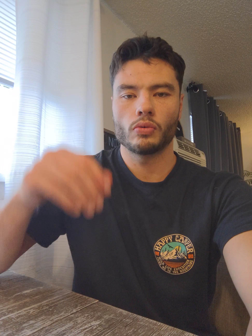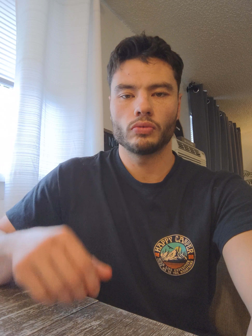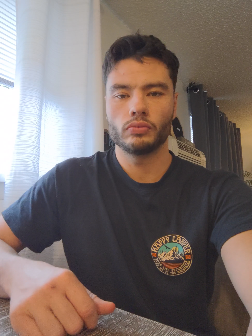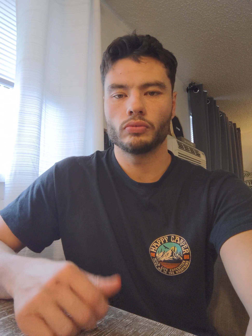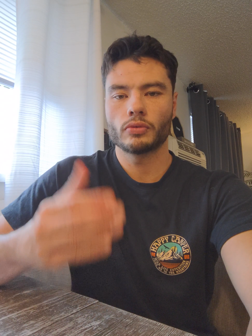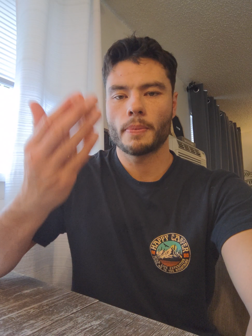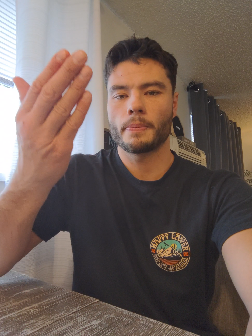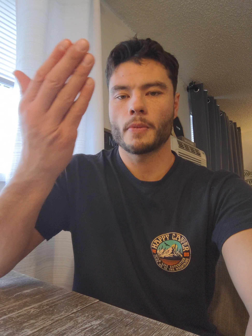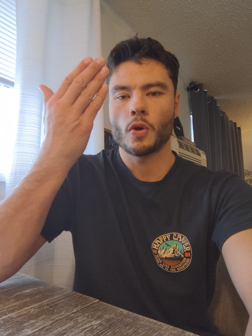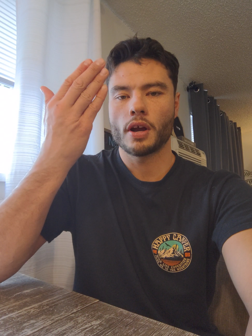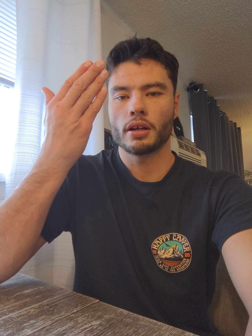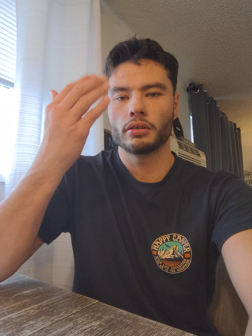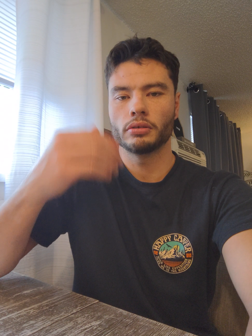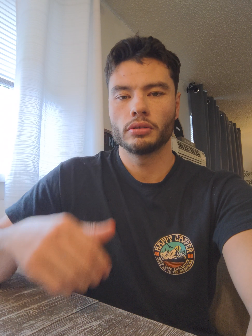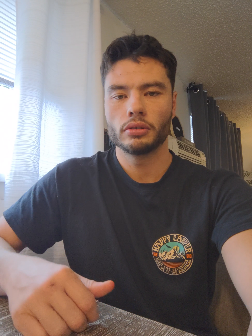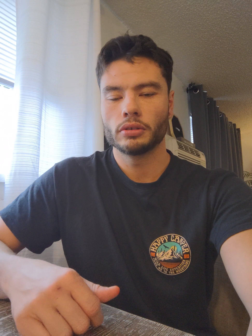morning